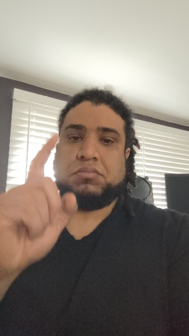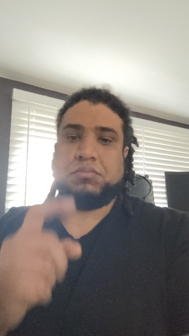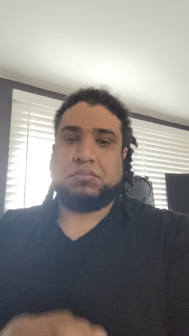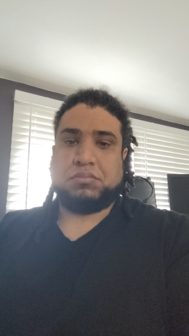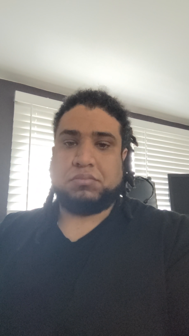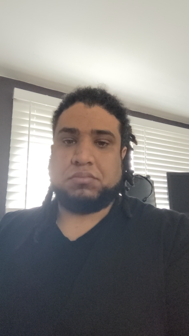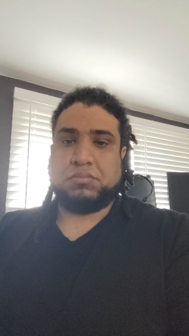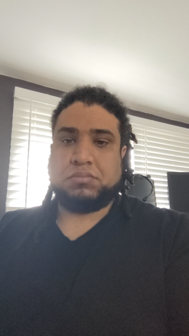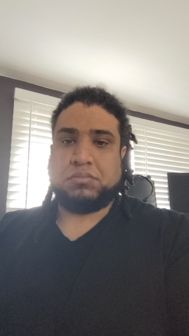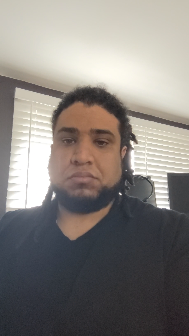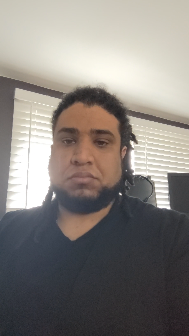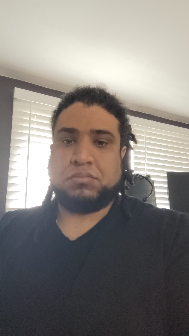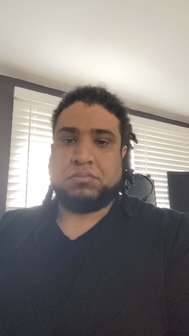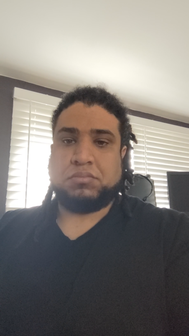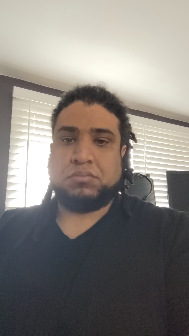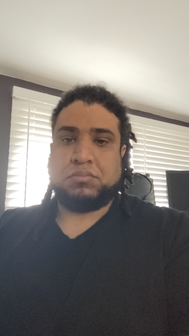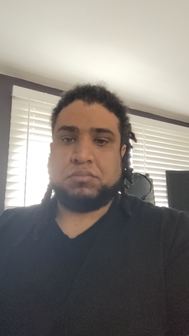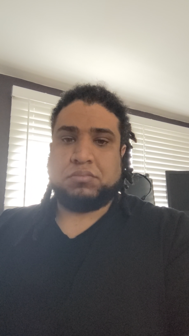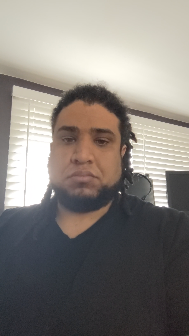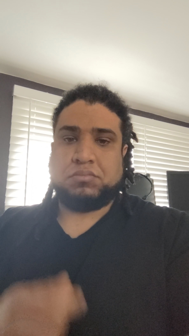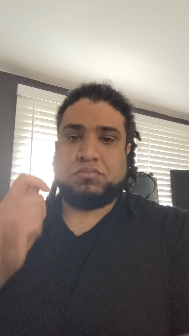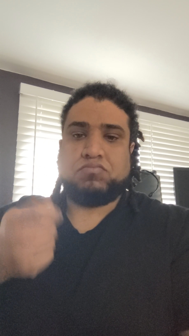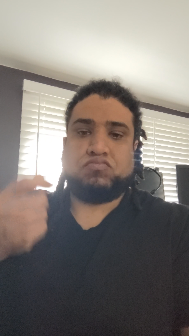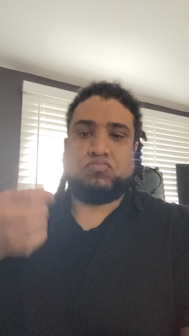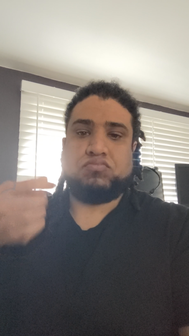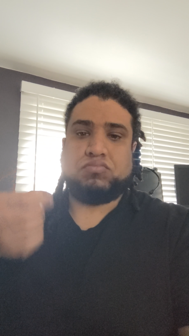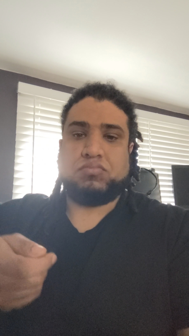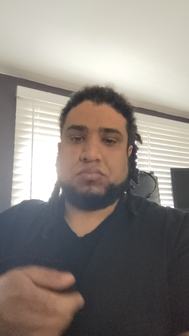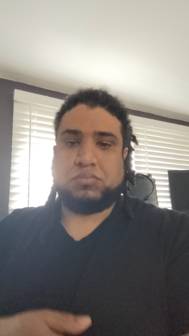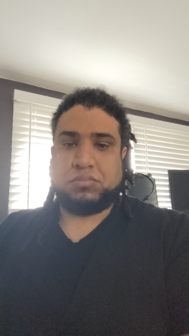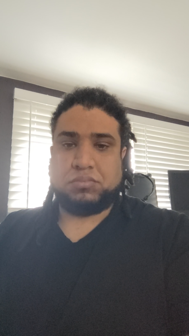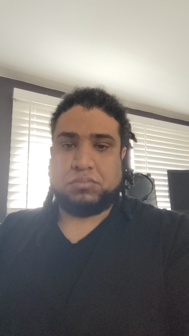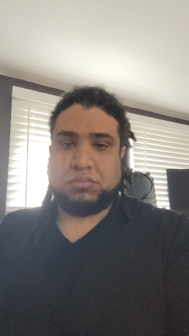cart